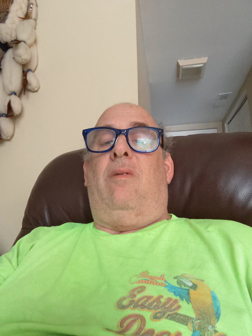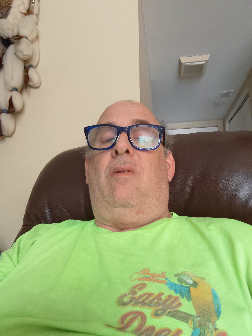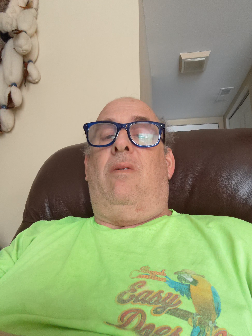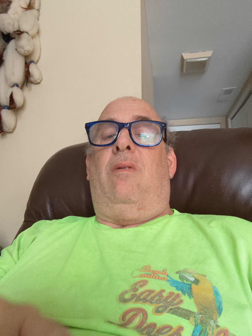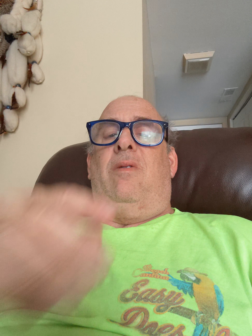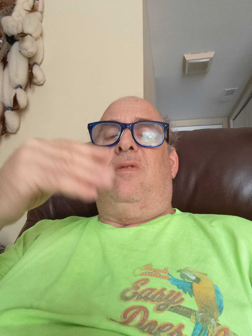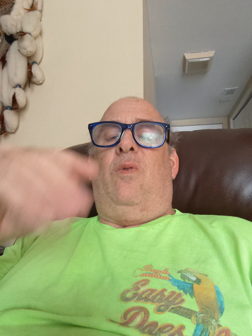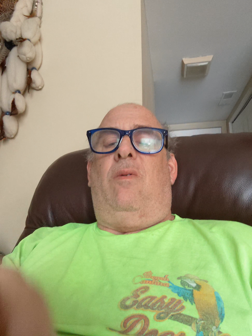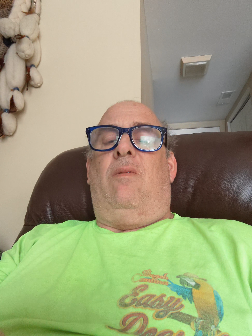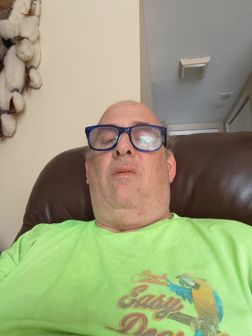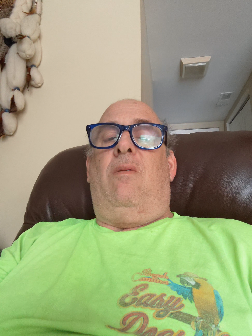store